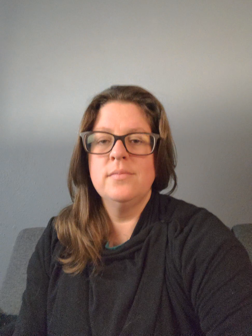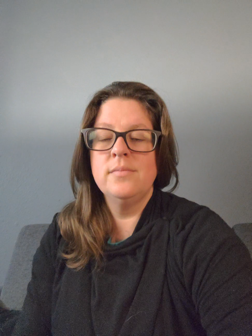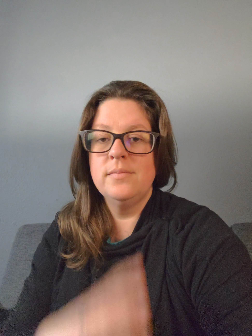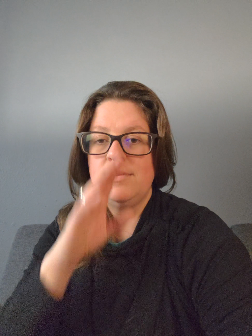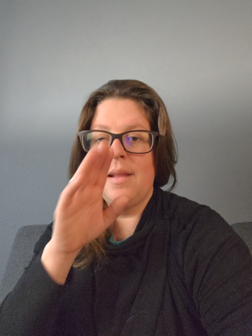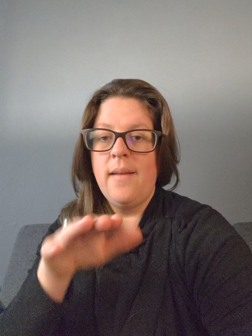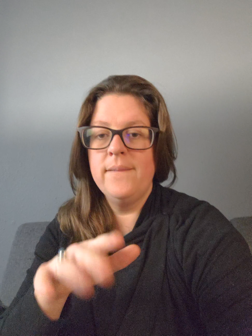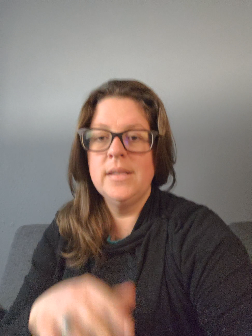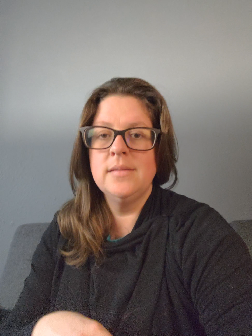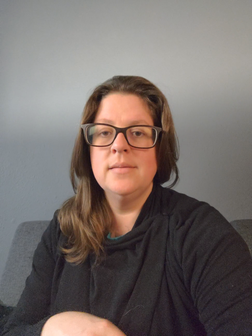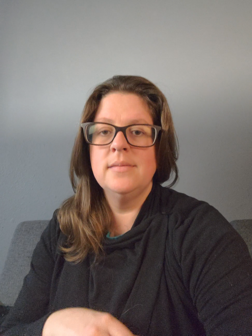elephant